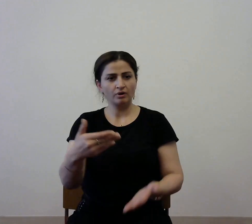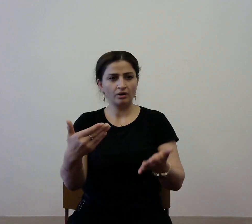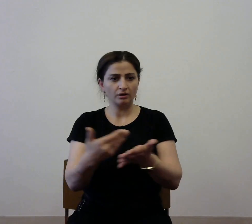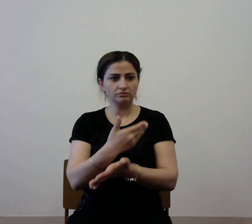yeni